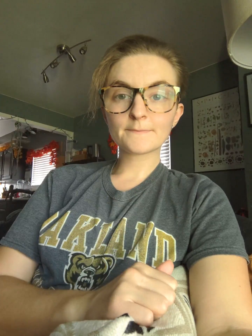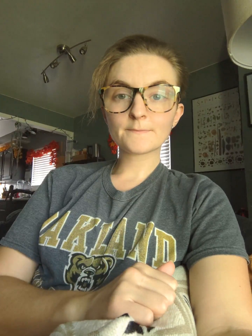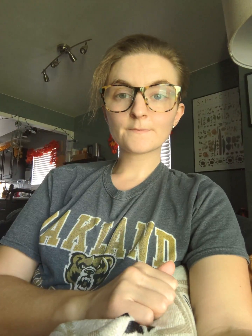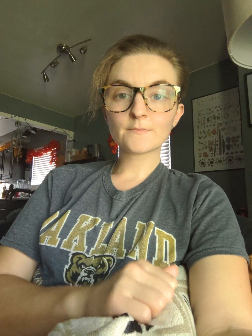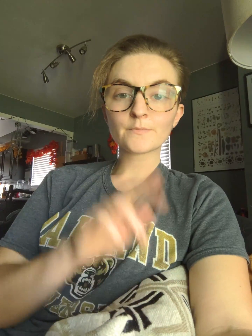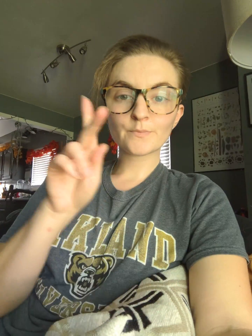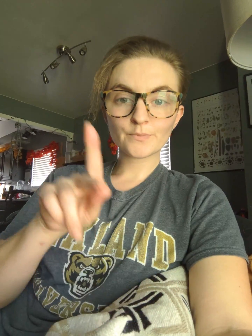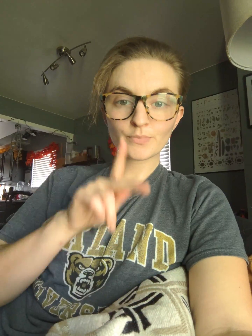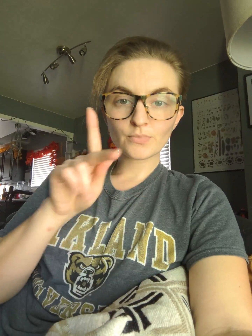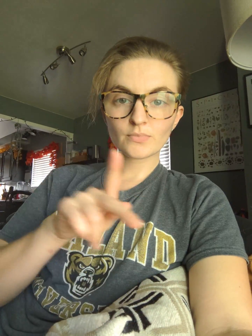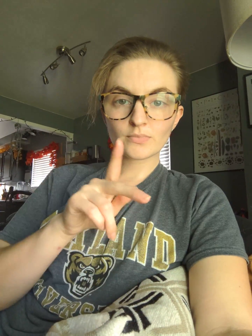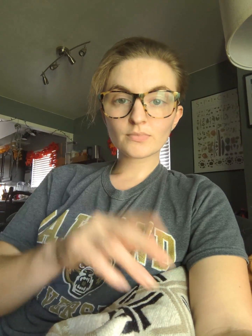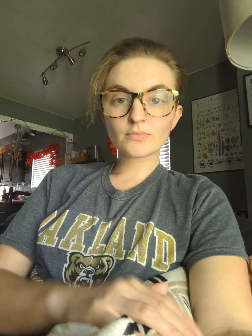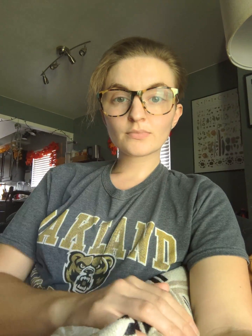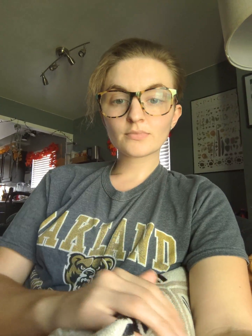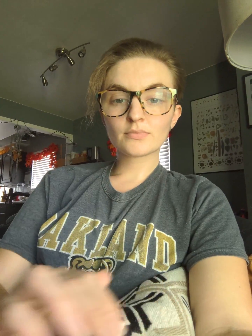people